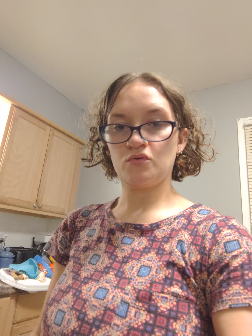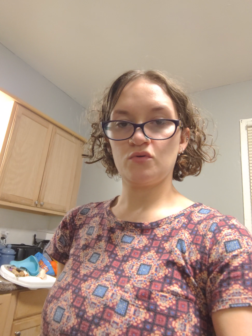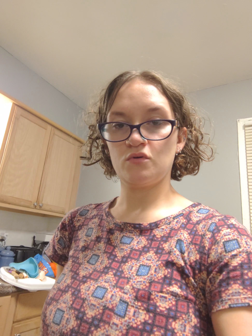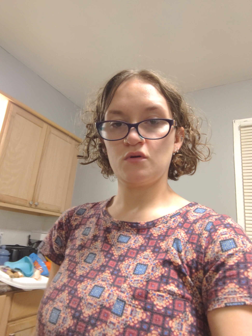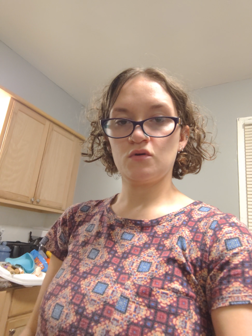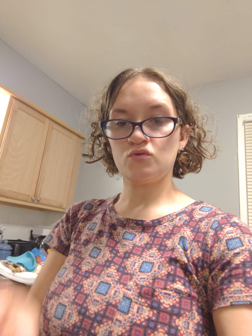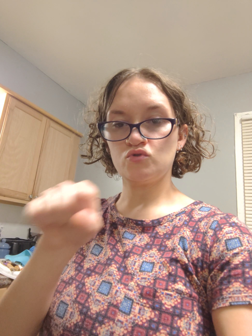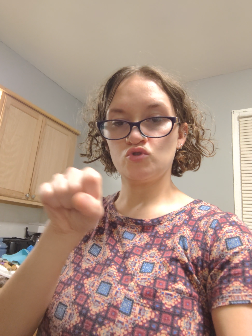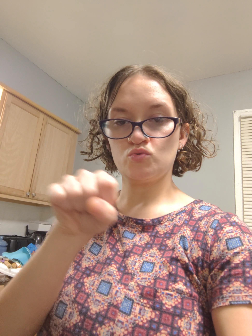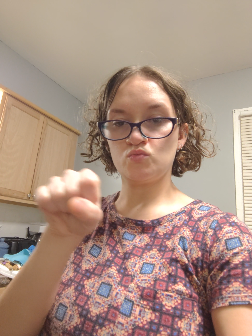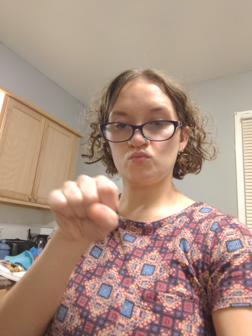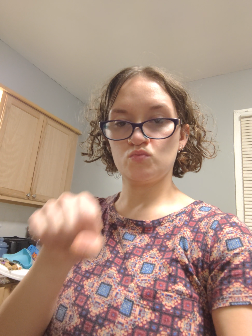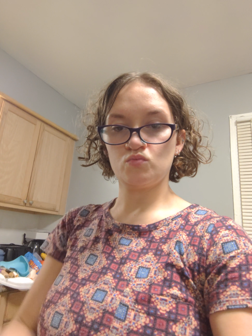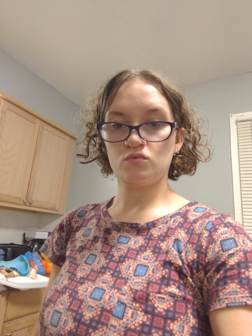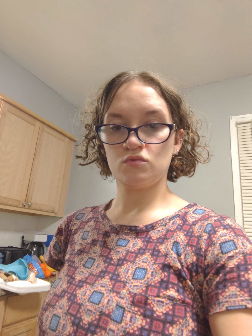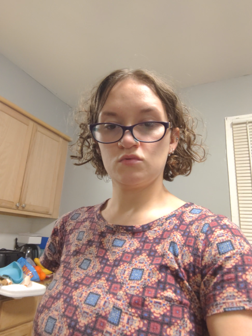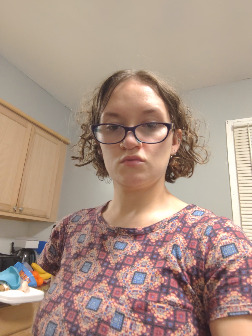shoe